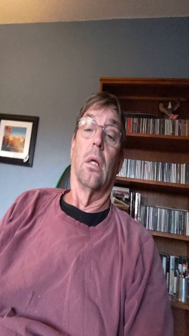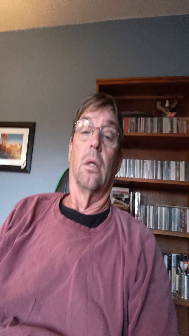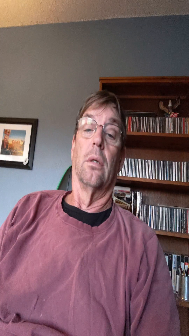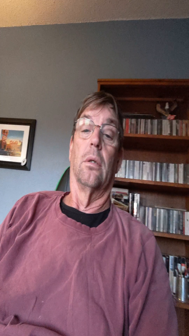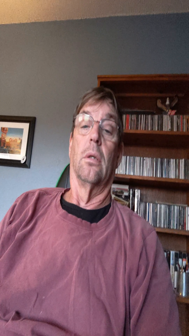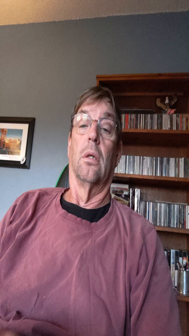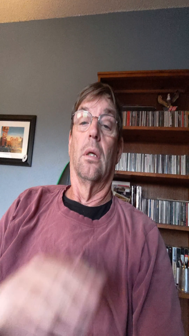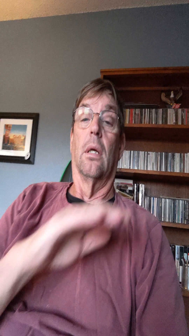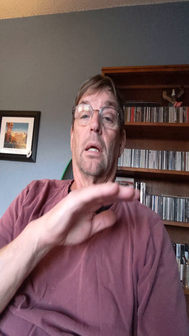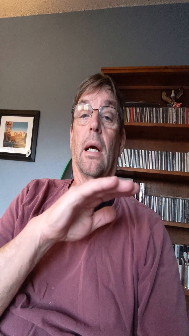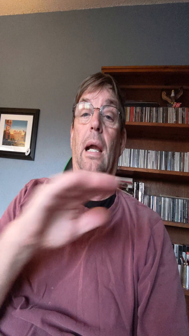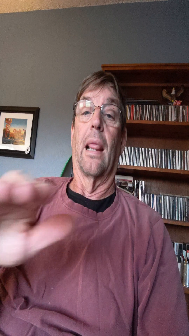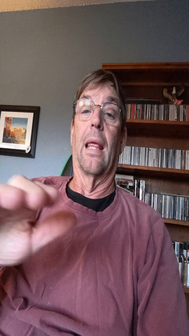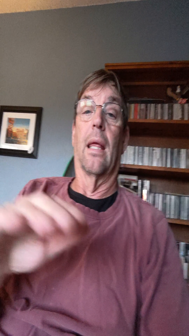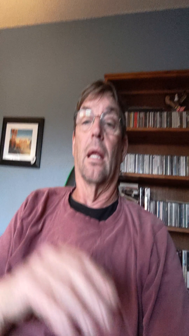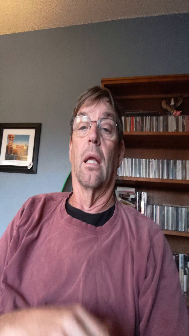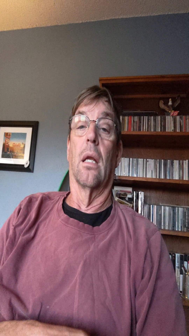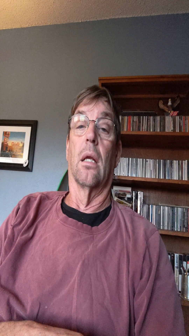clean